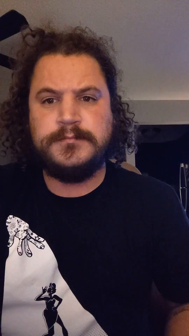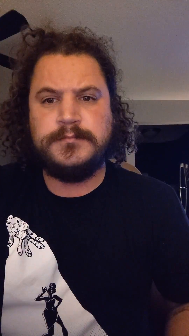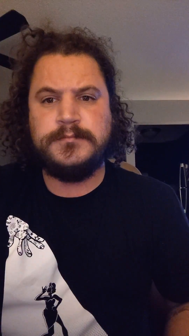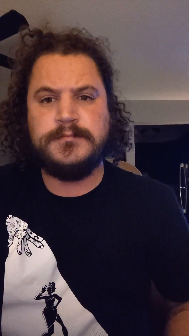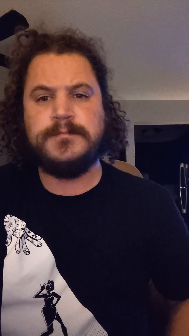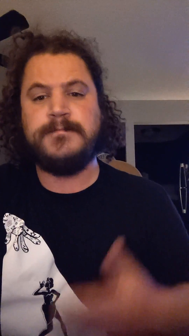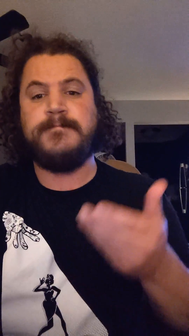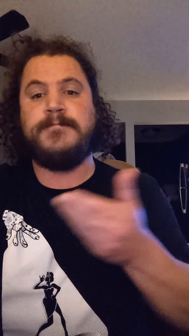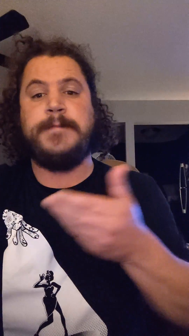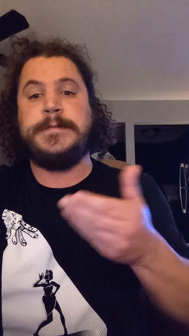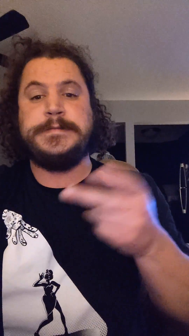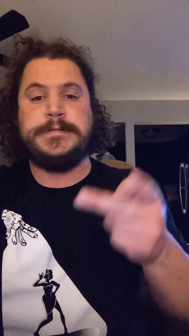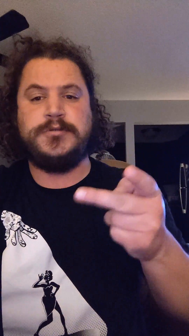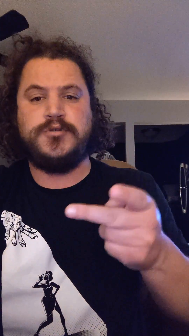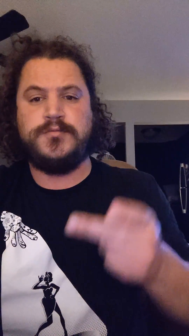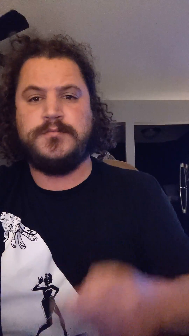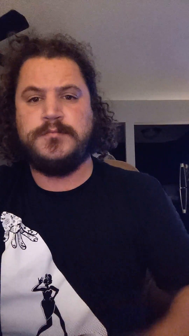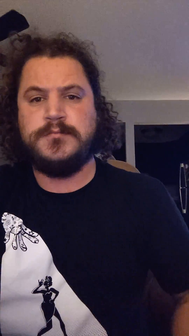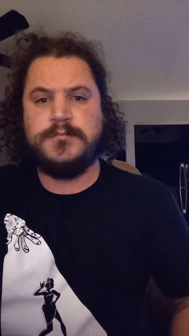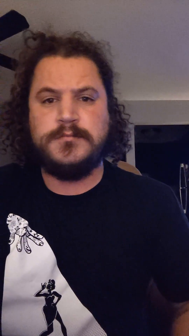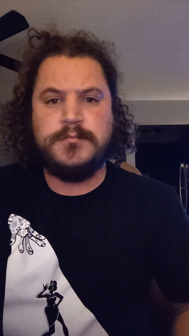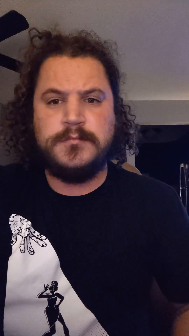babysitter